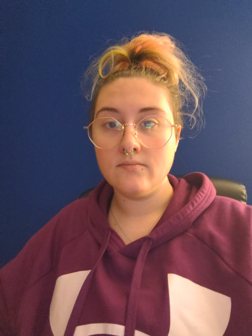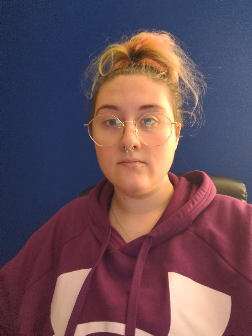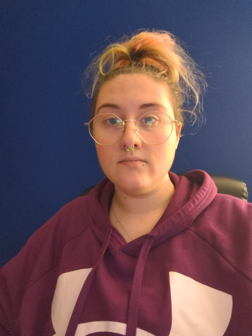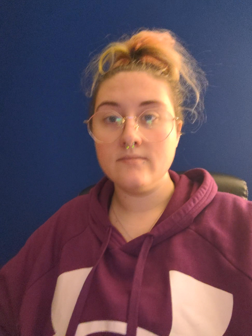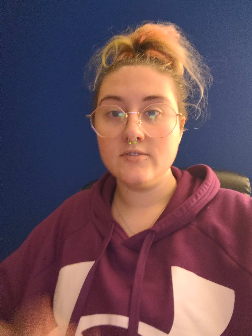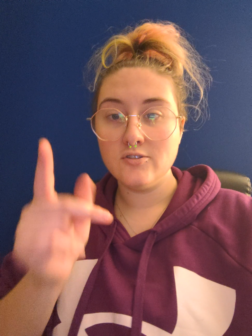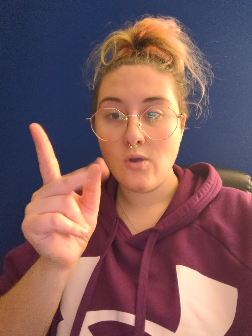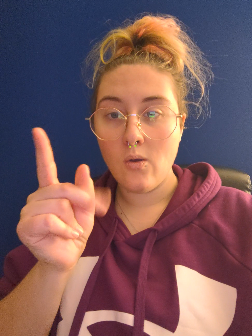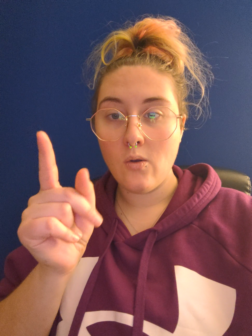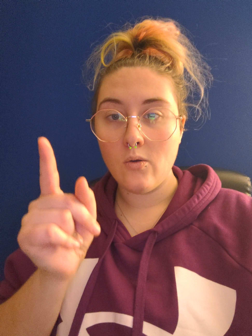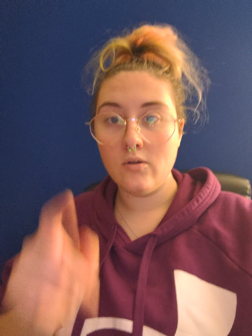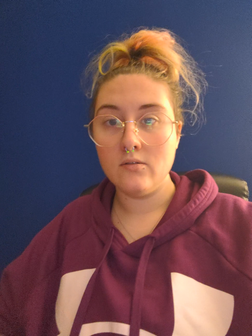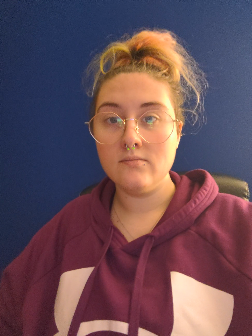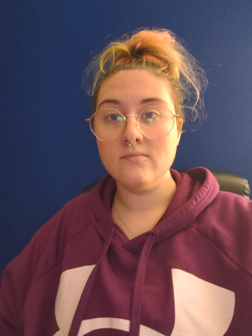dog